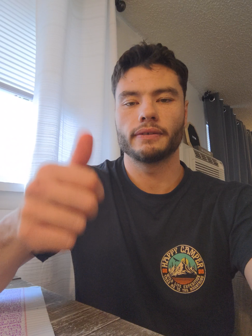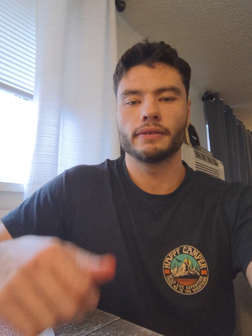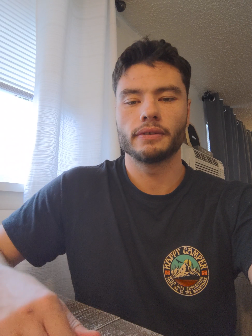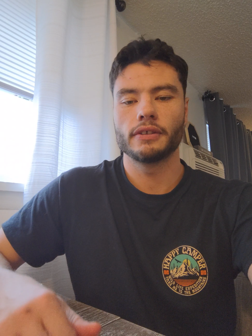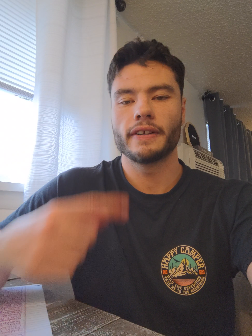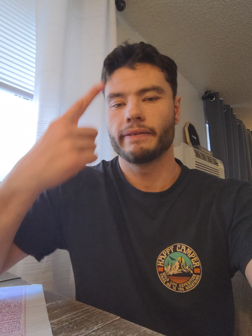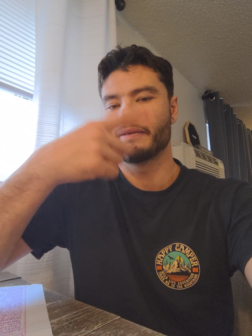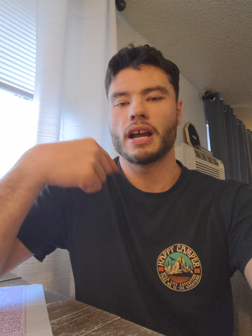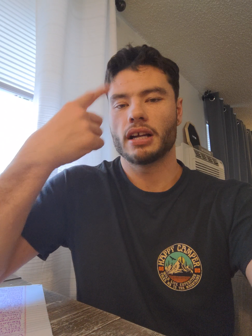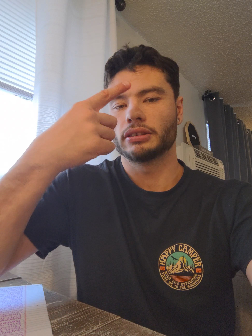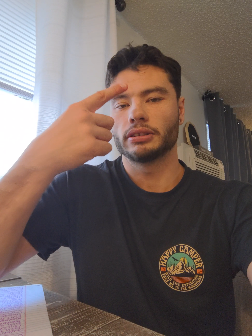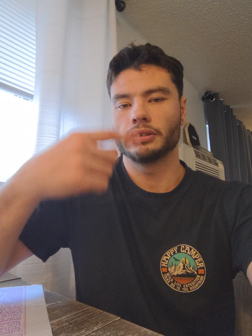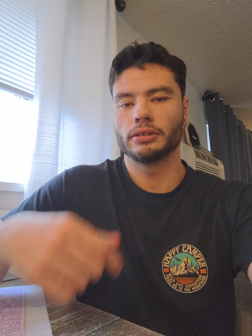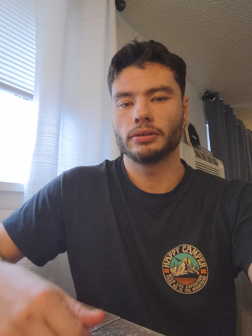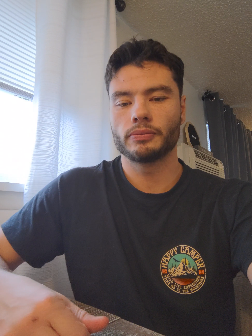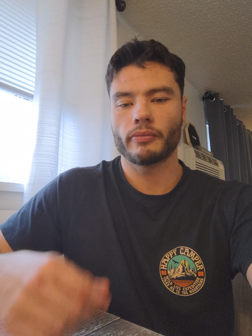face